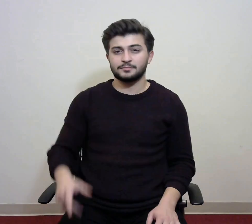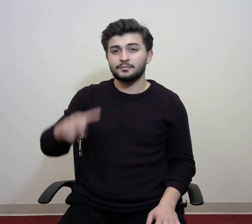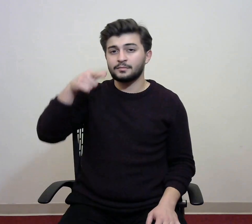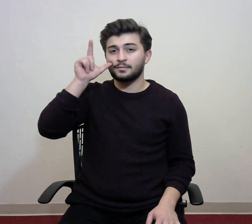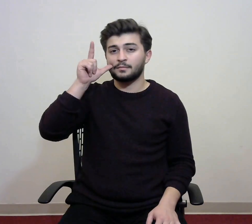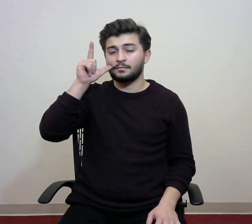srağagün